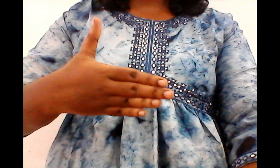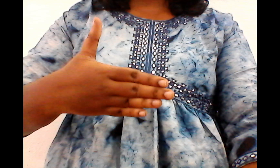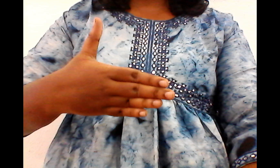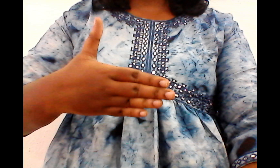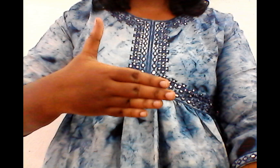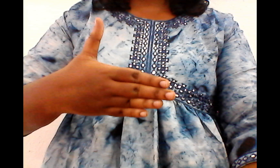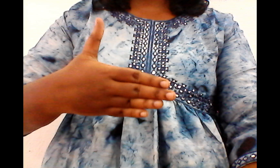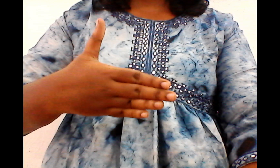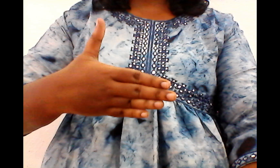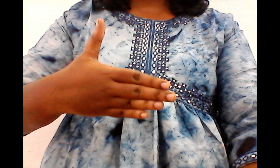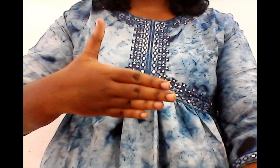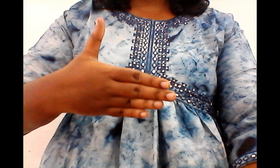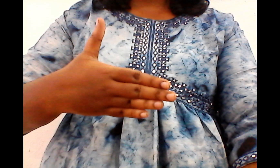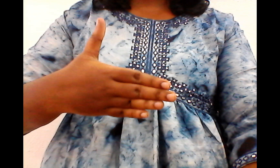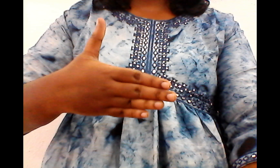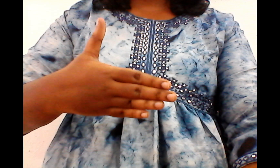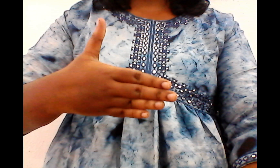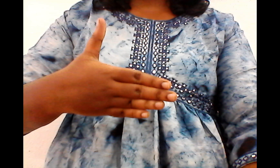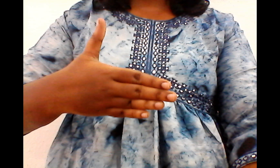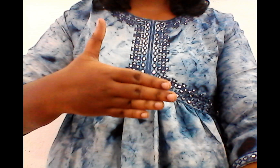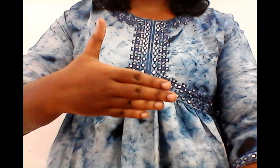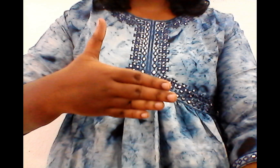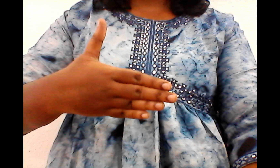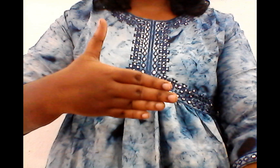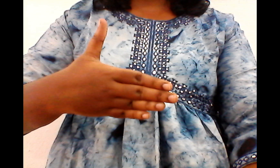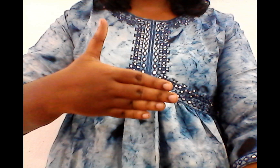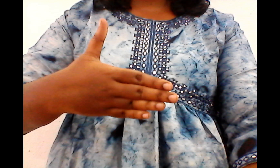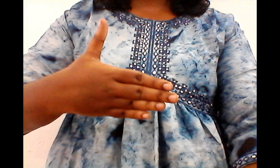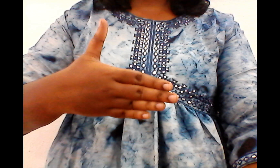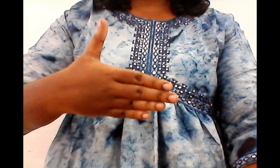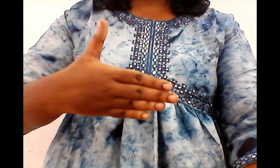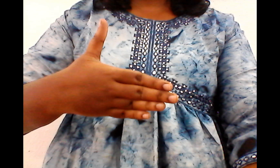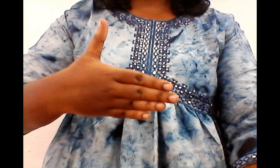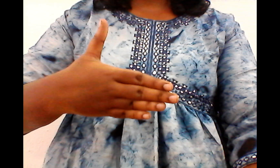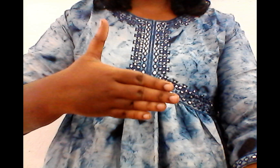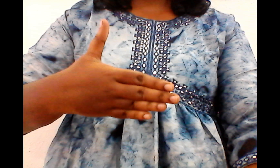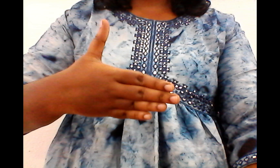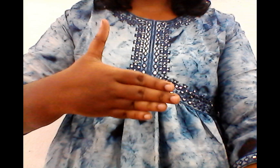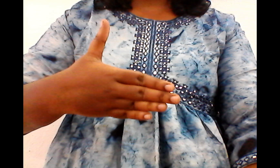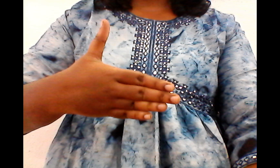ആ